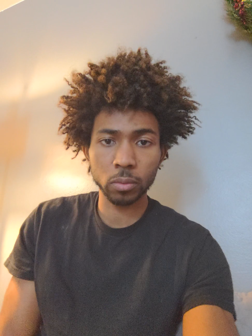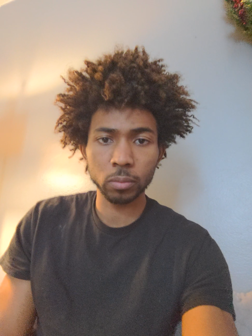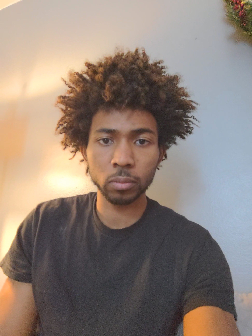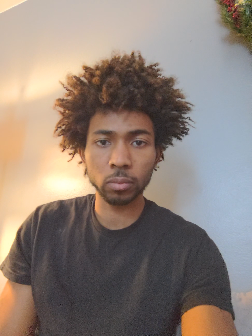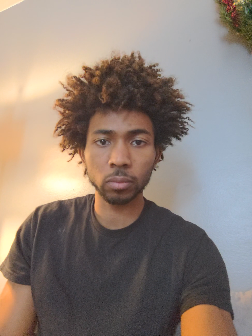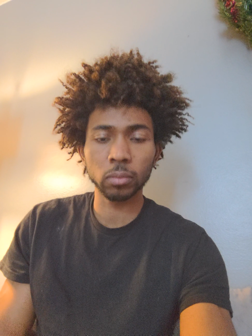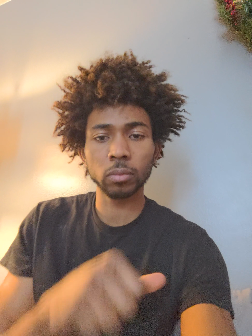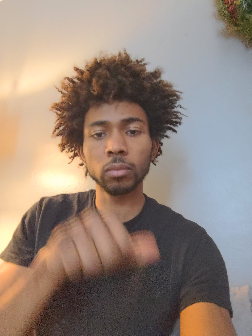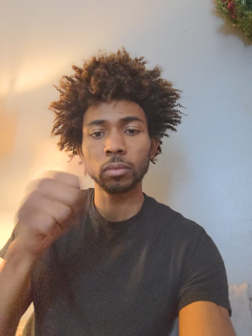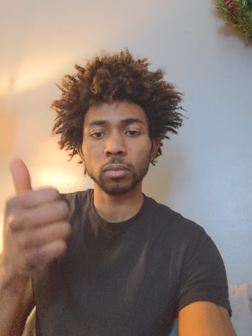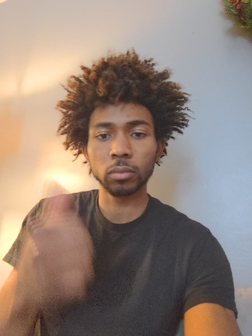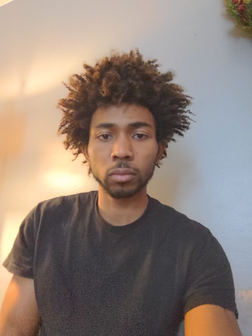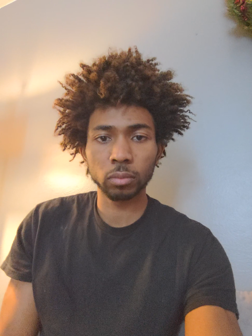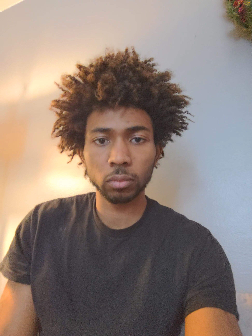any